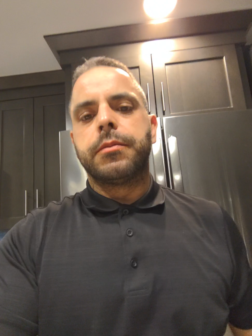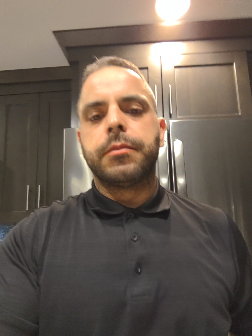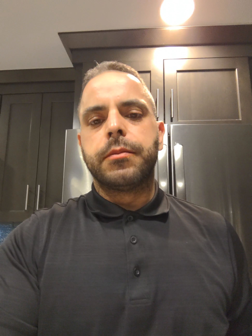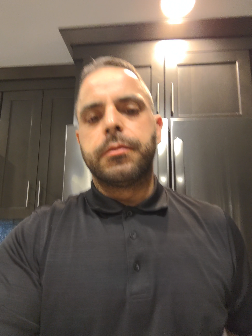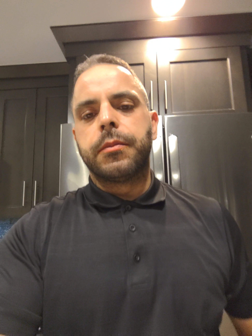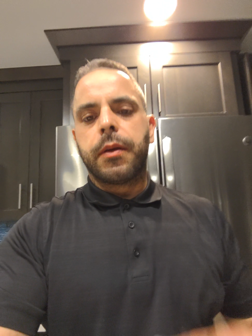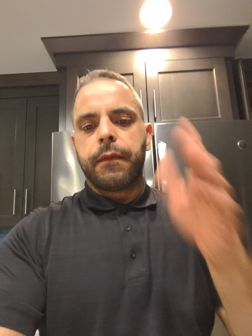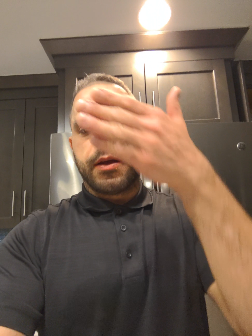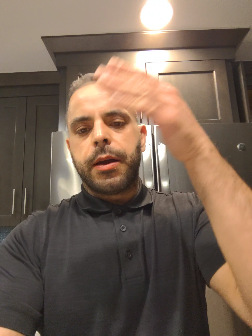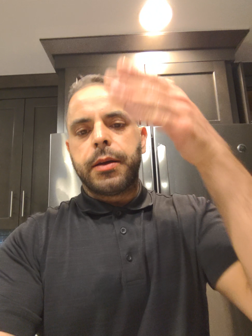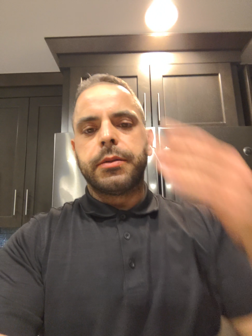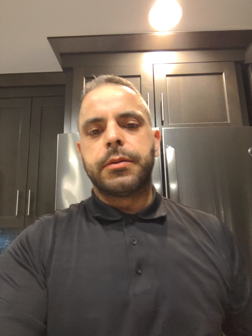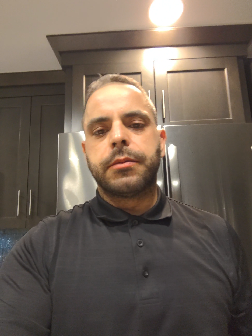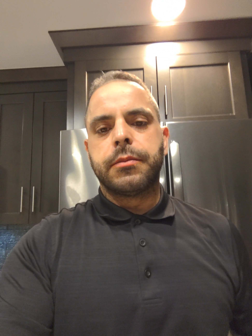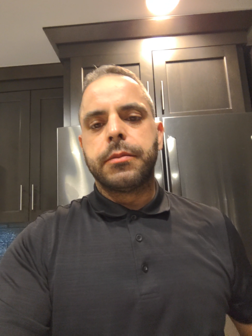flag